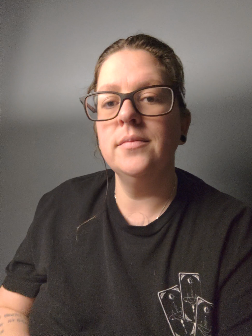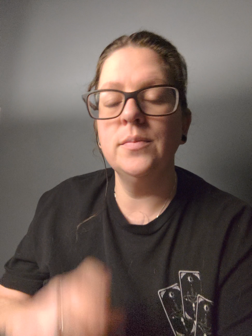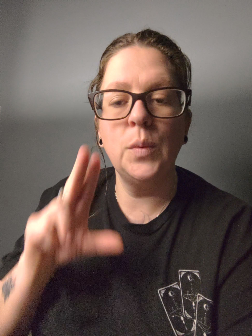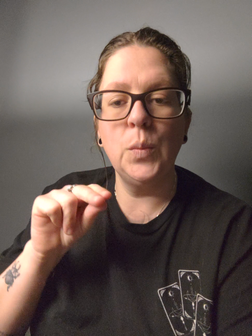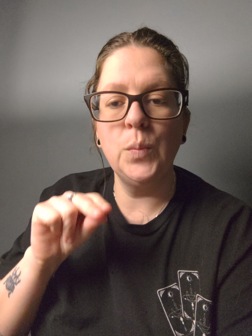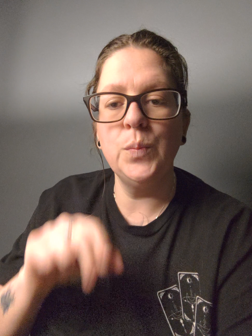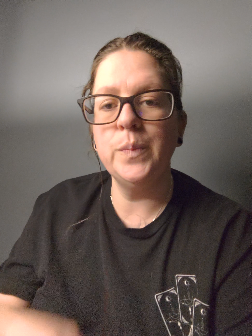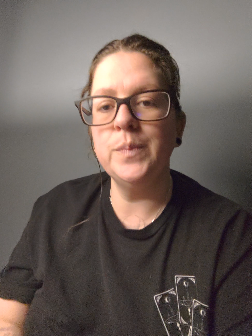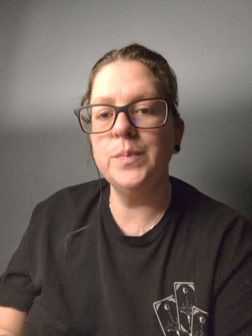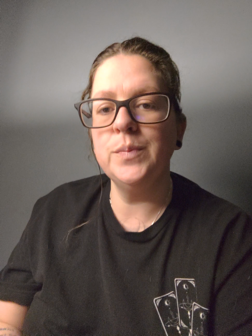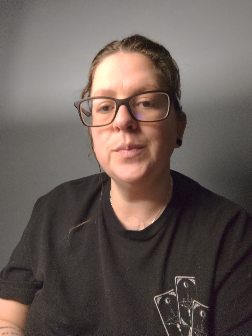no